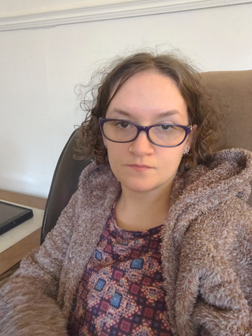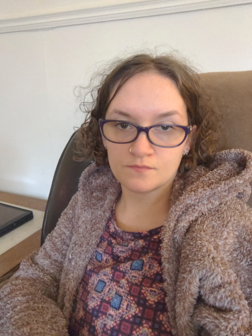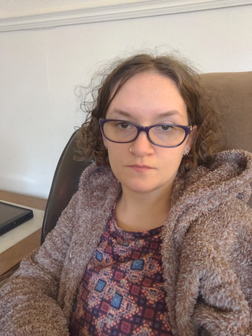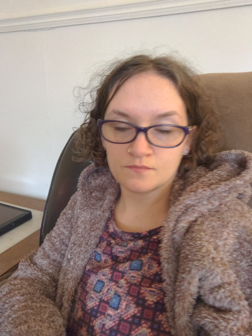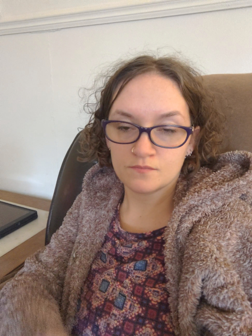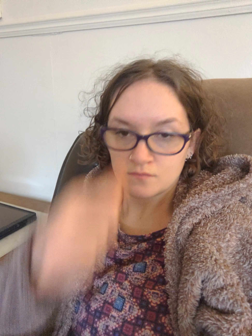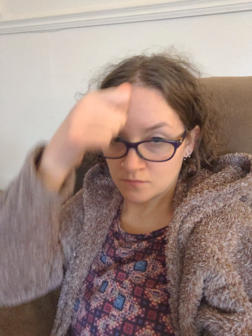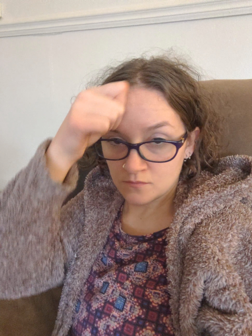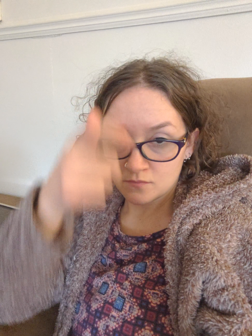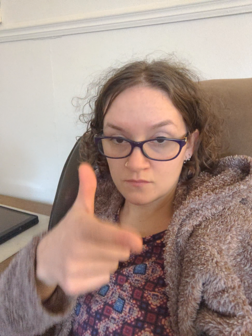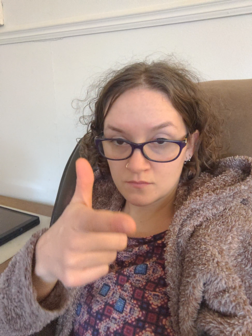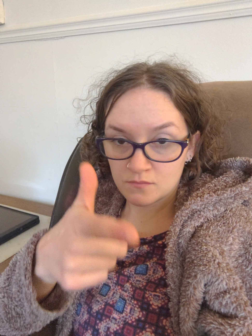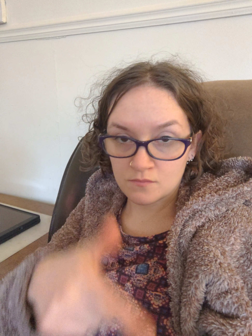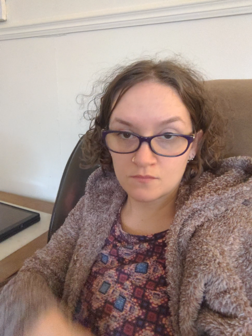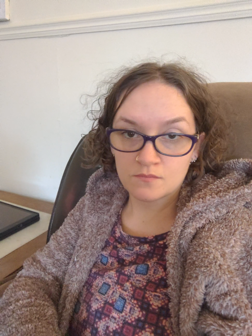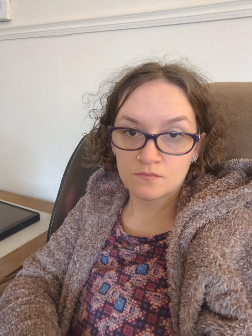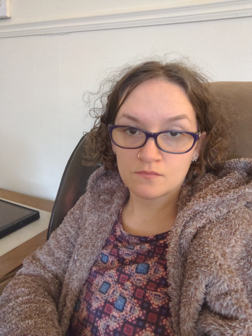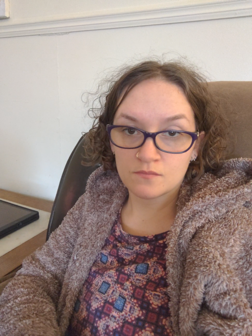brother